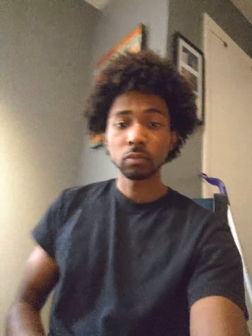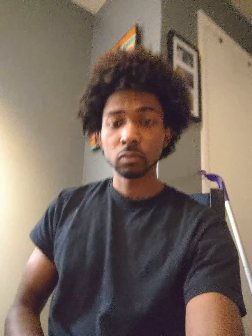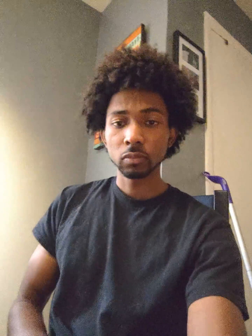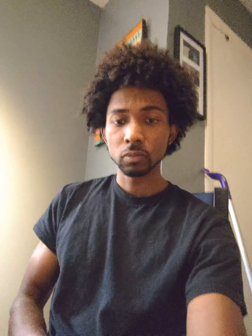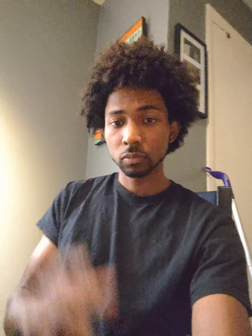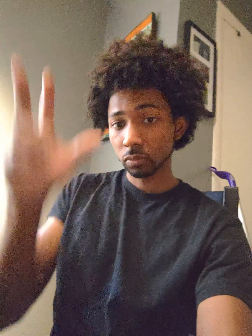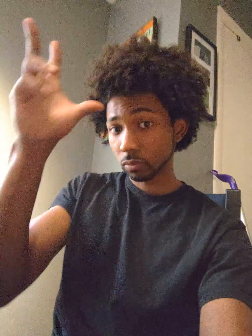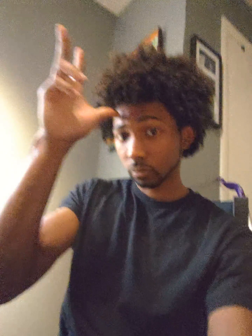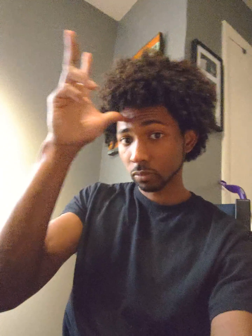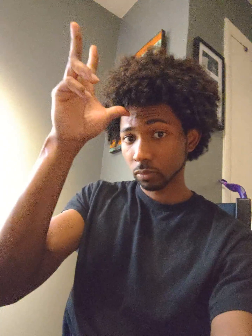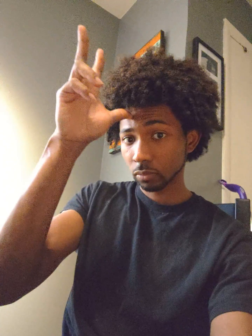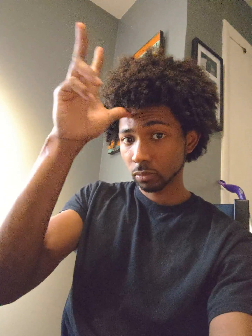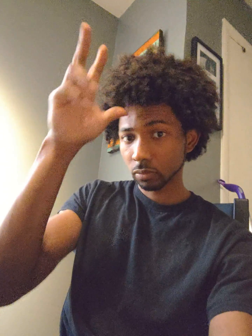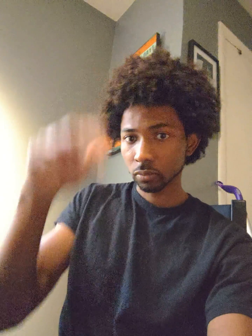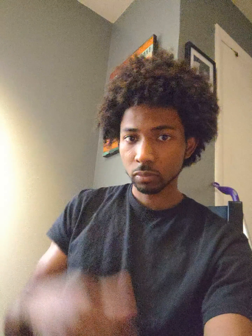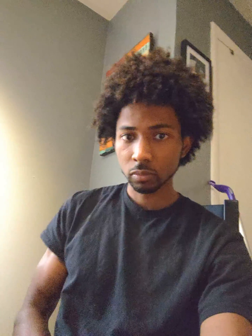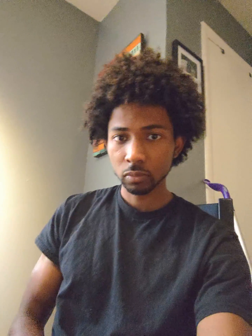rooster